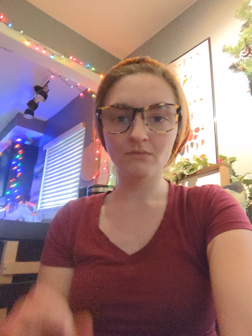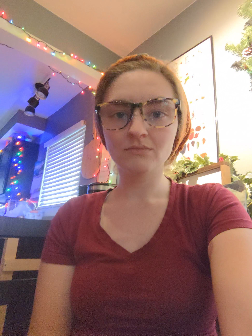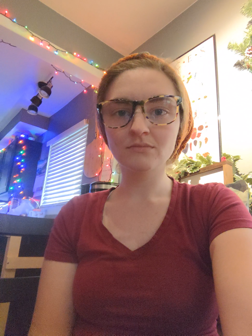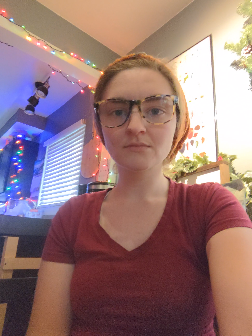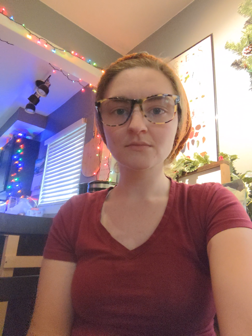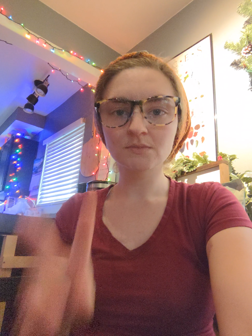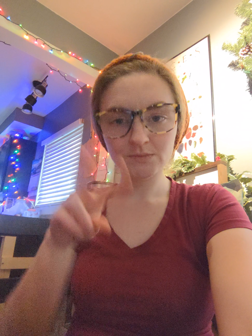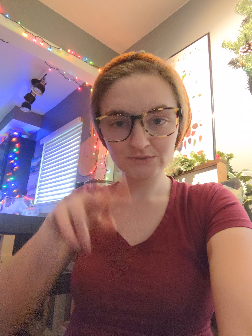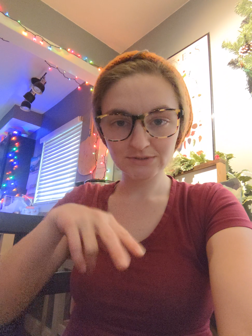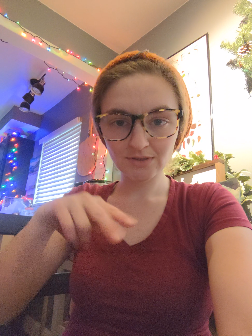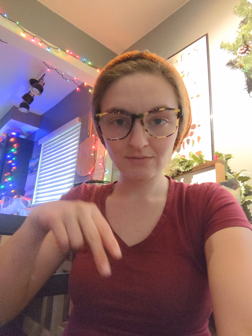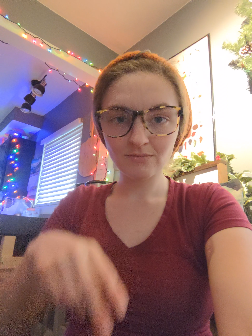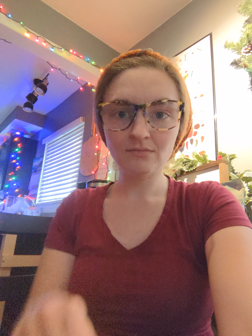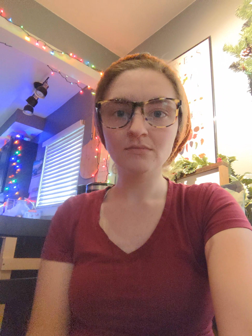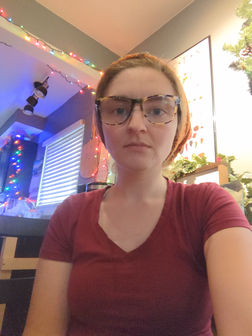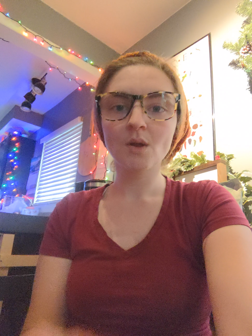read